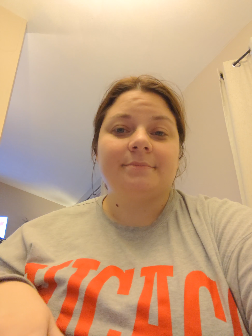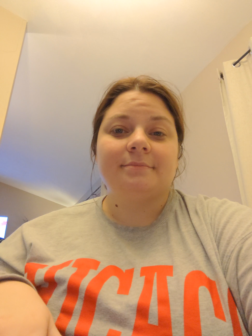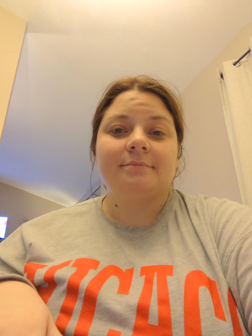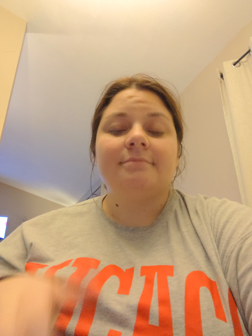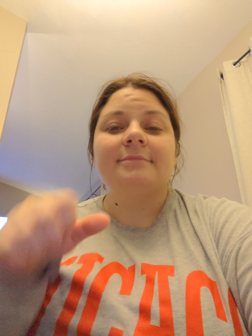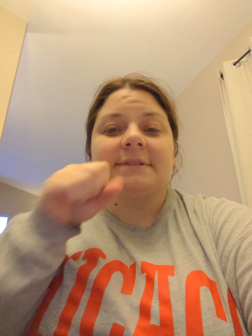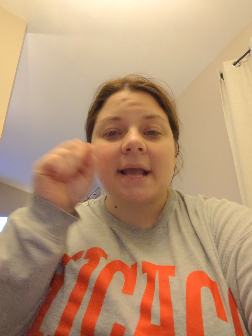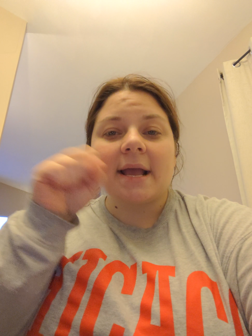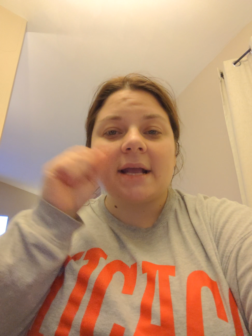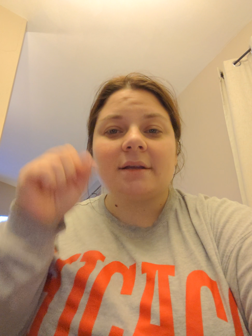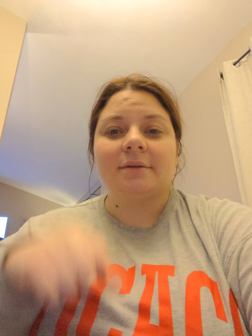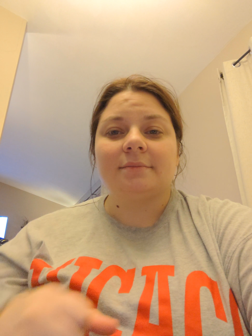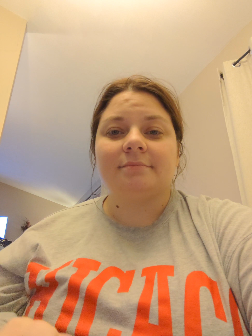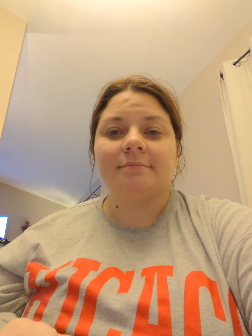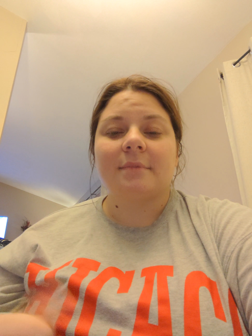snack